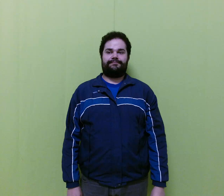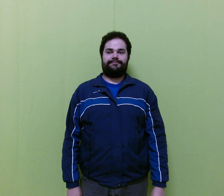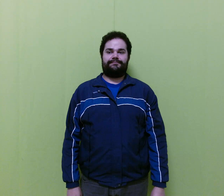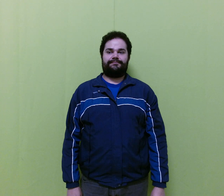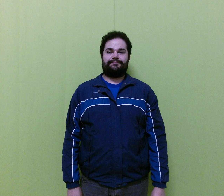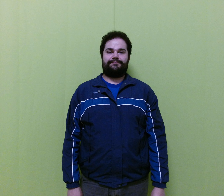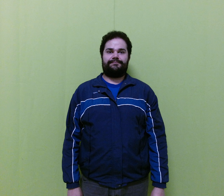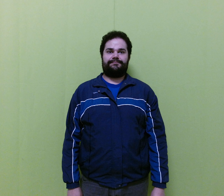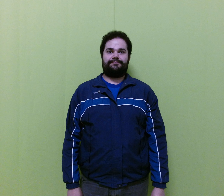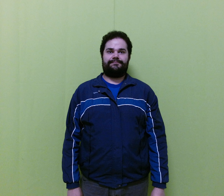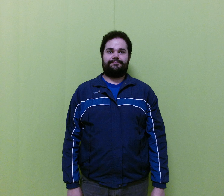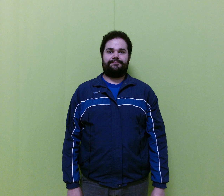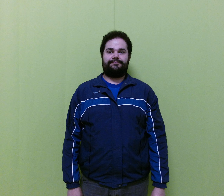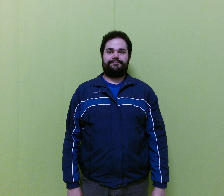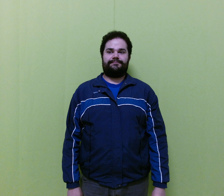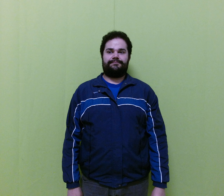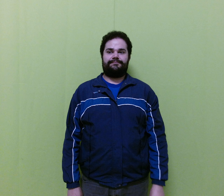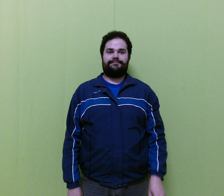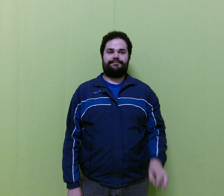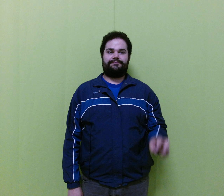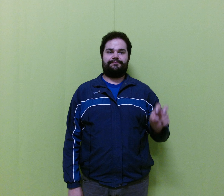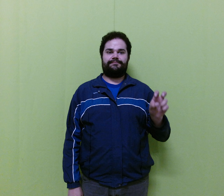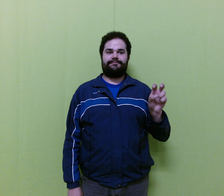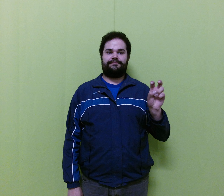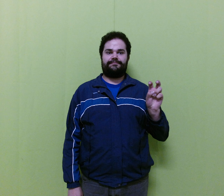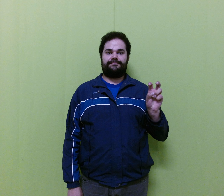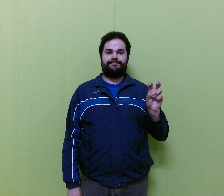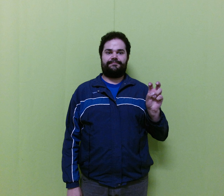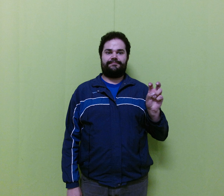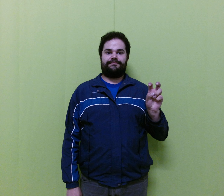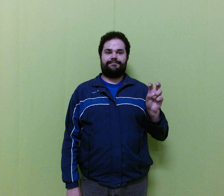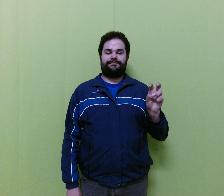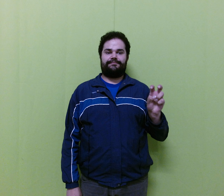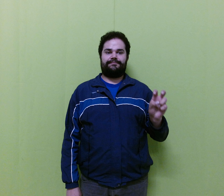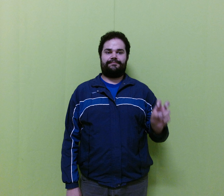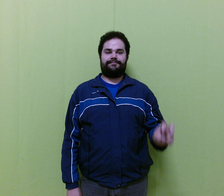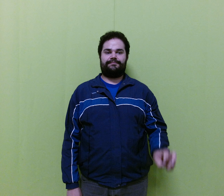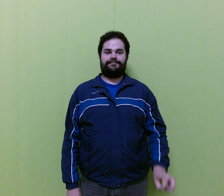cinco